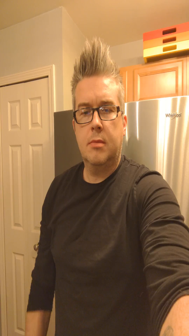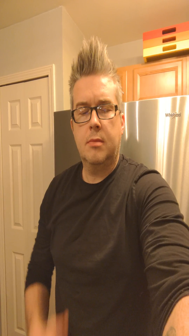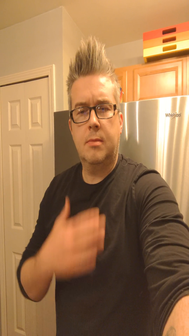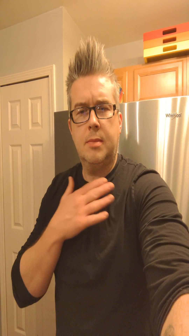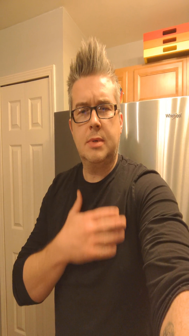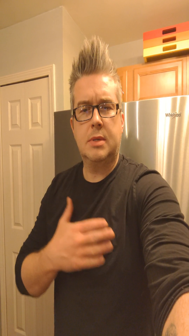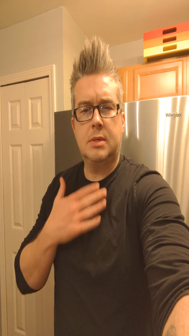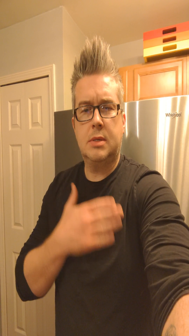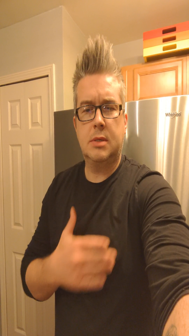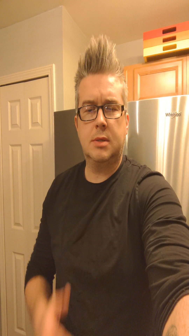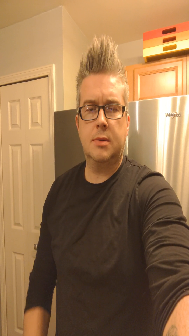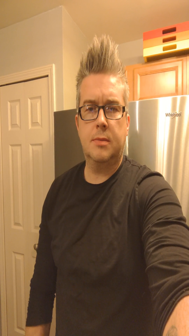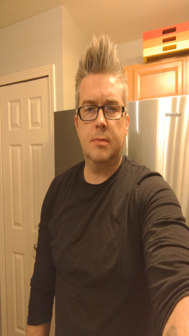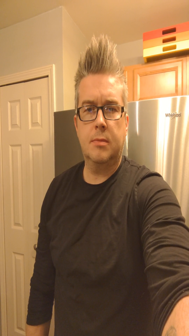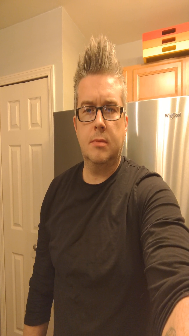please